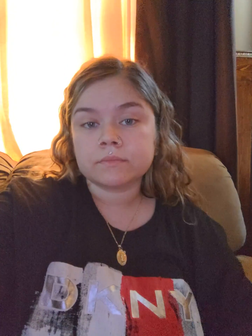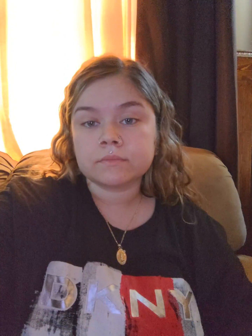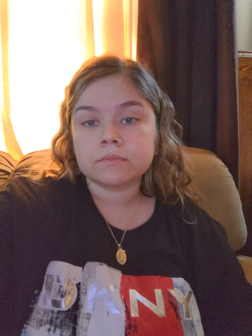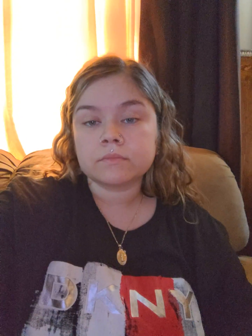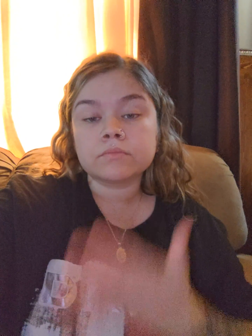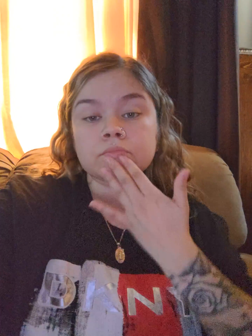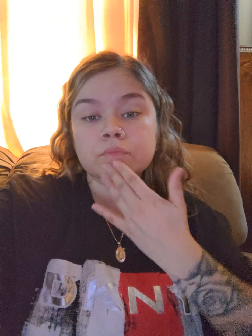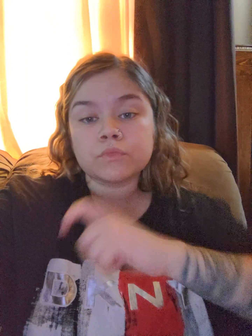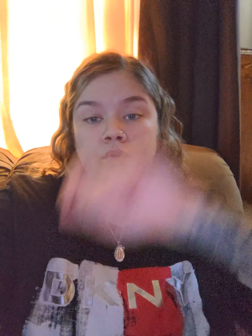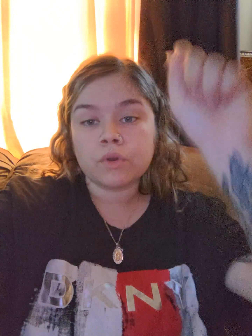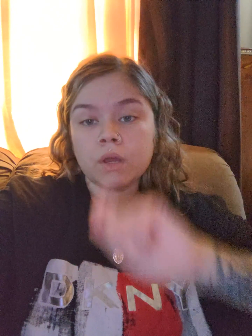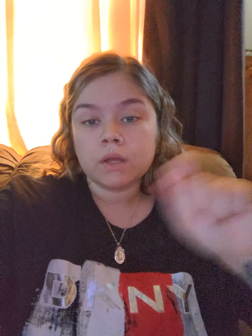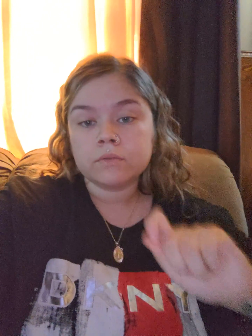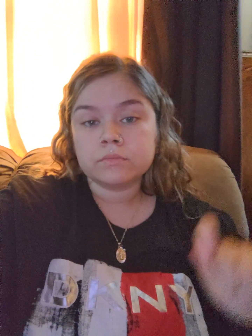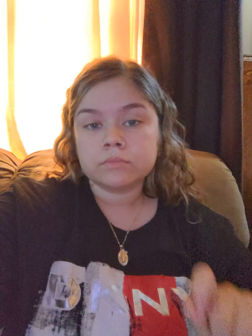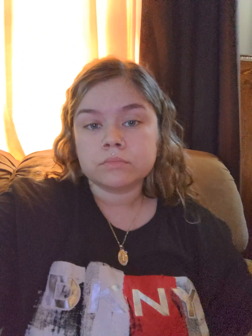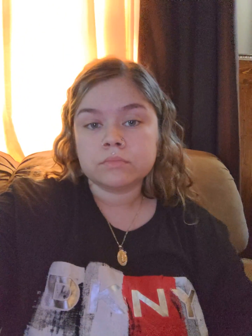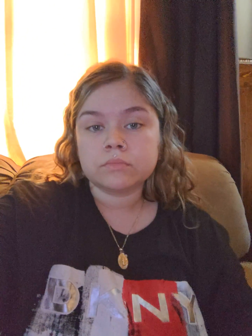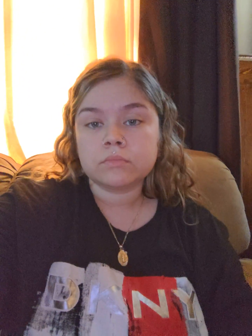crayon